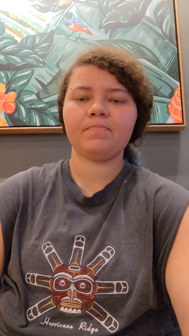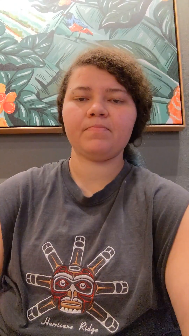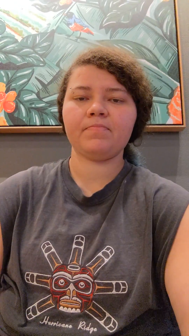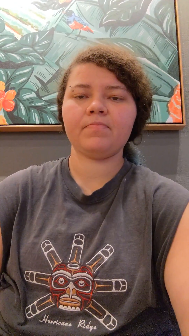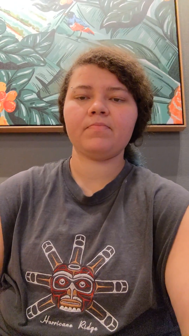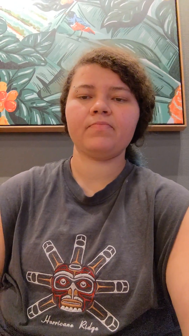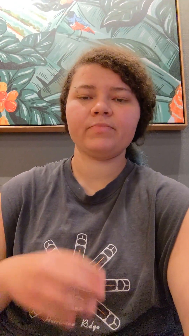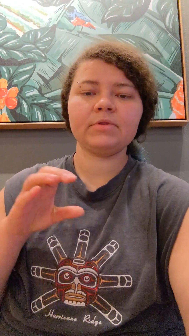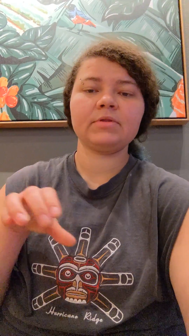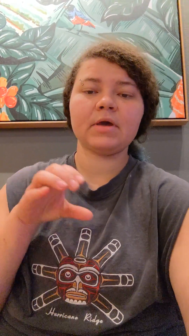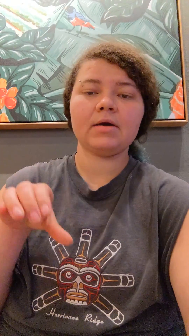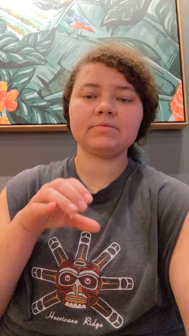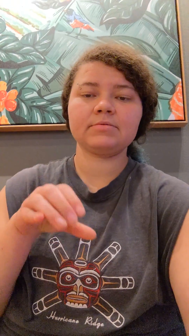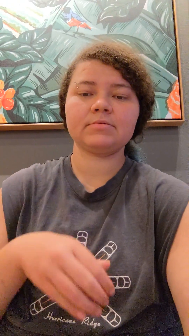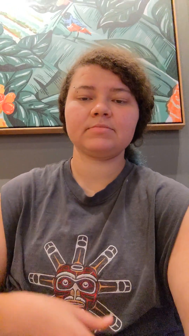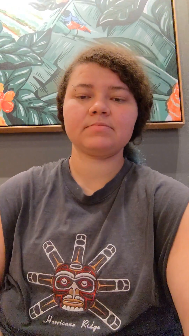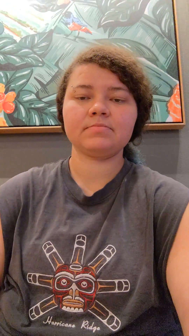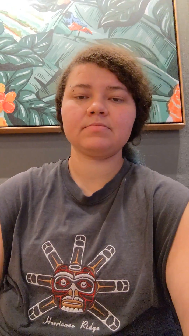does